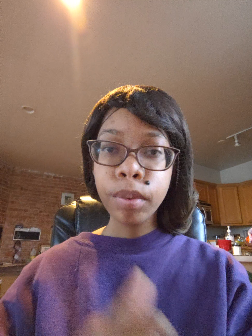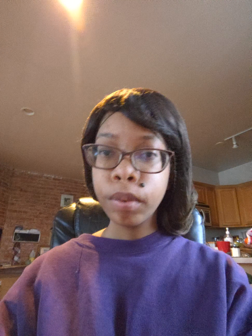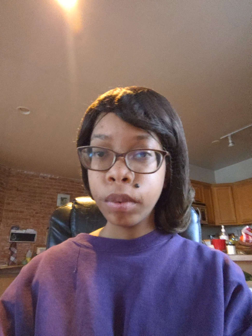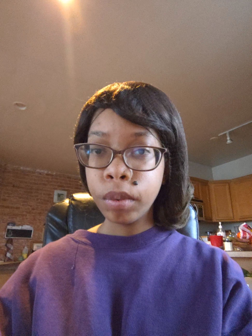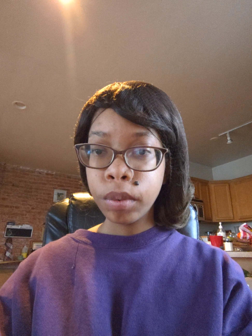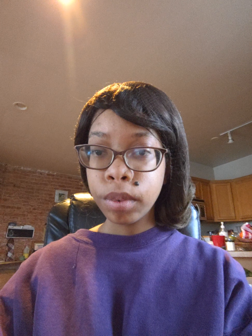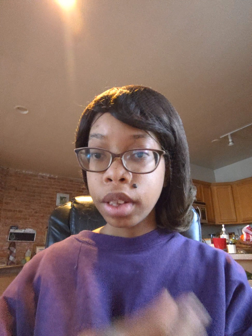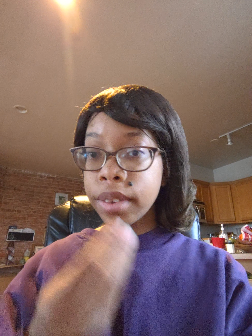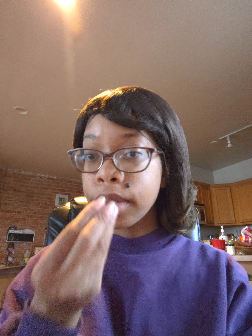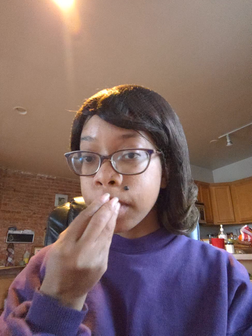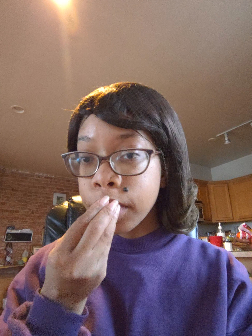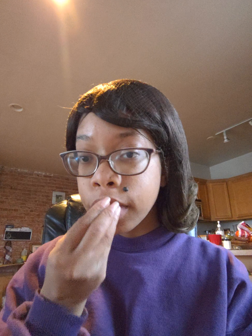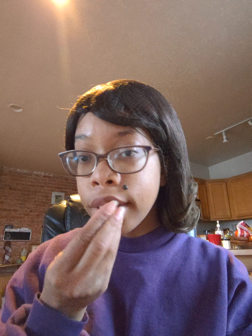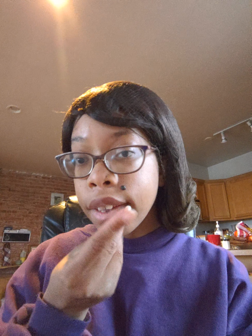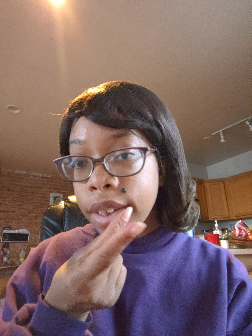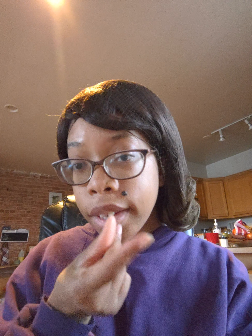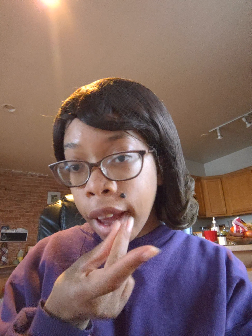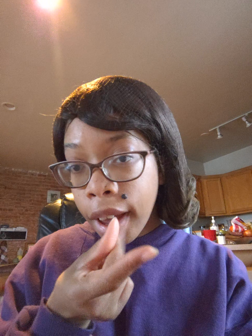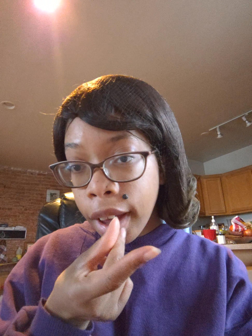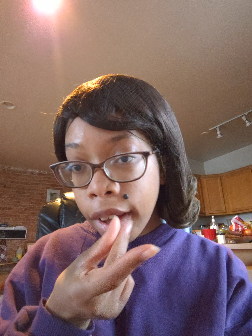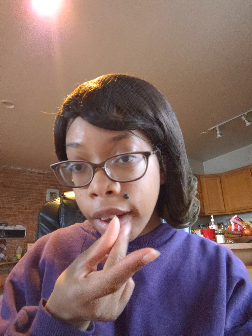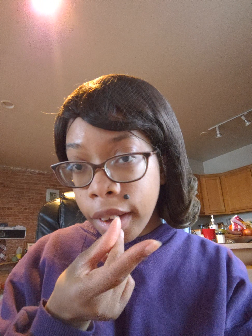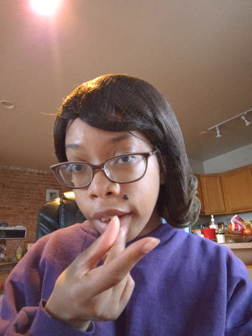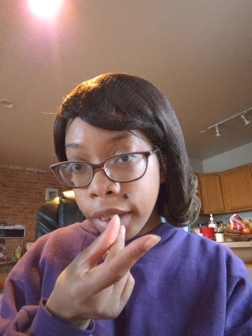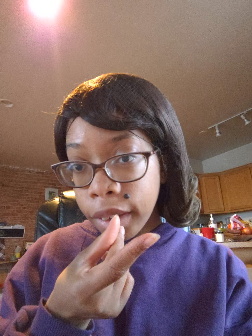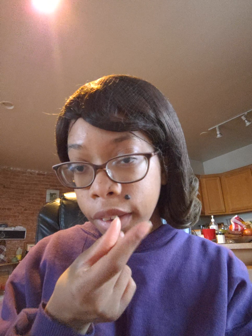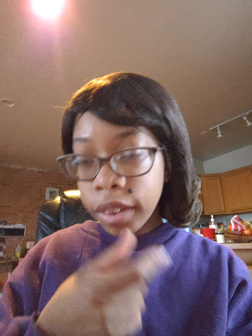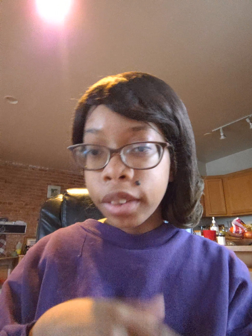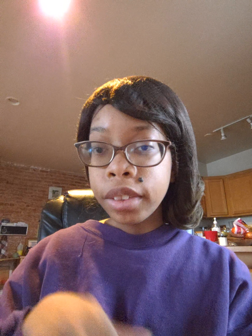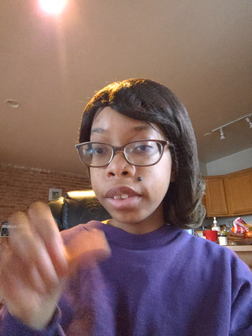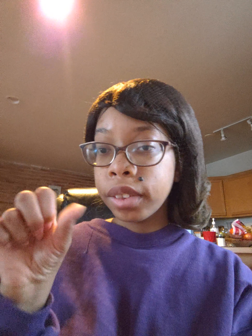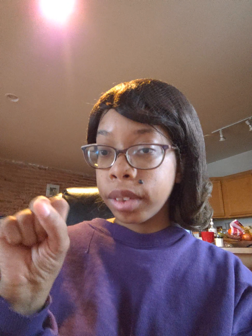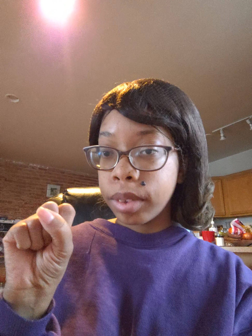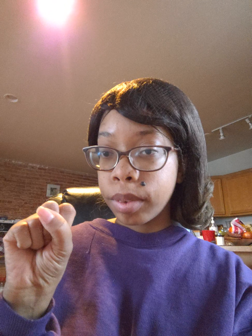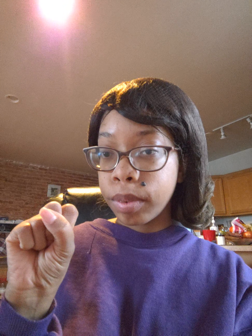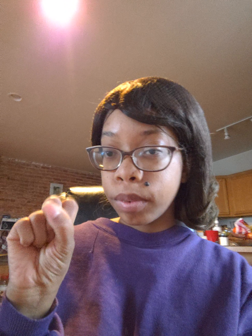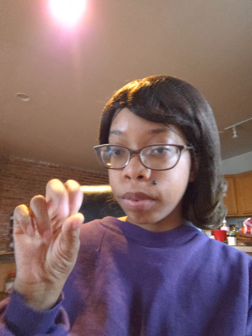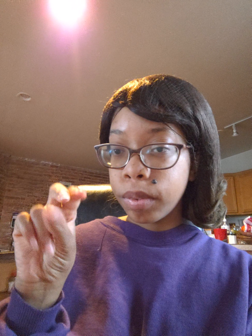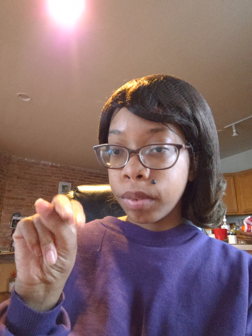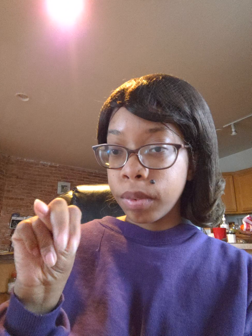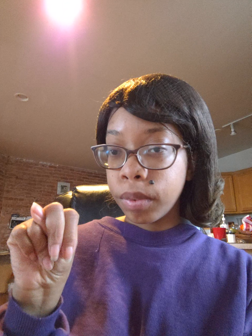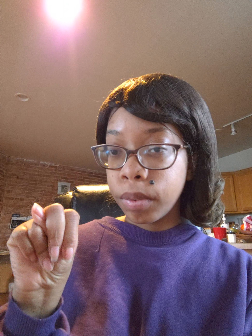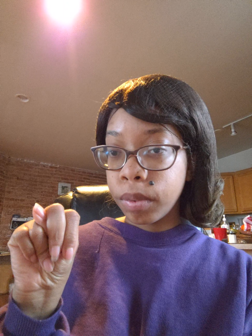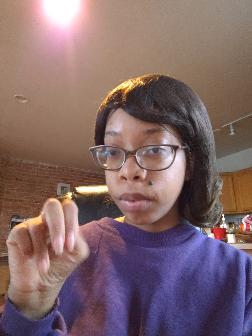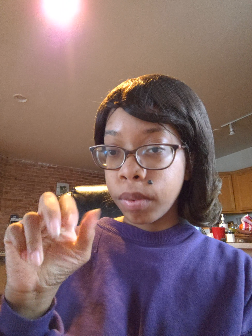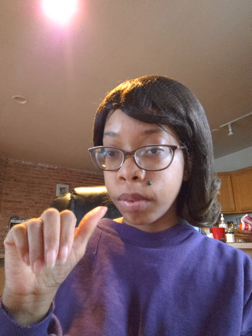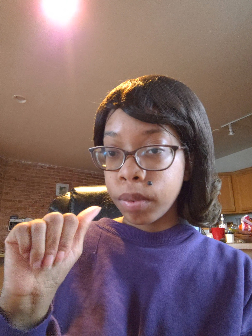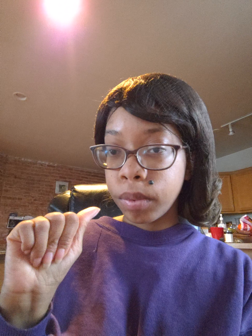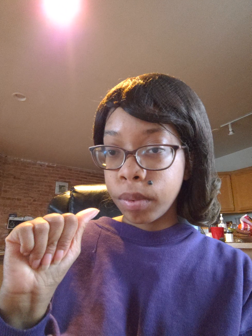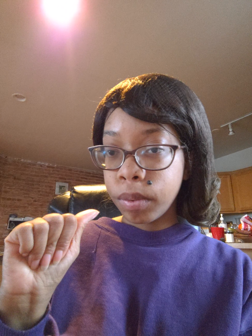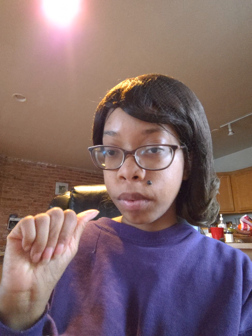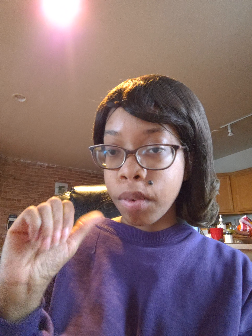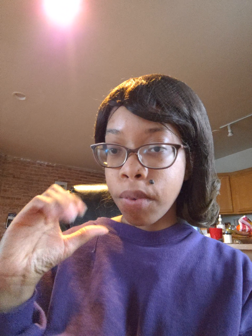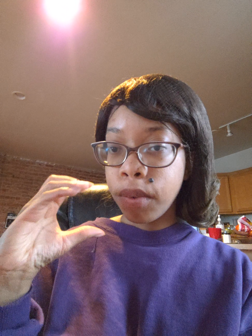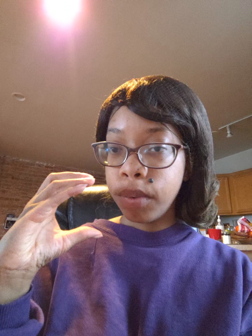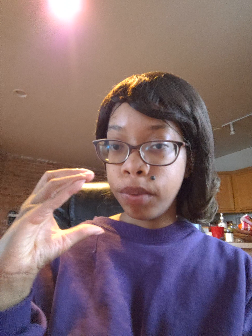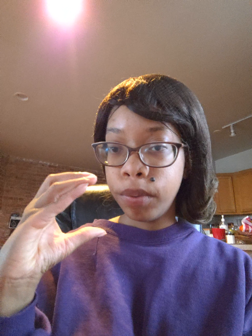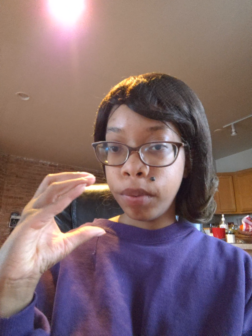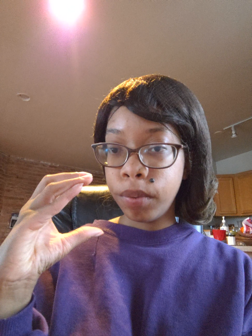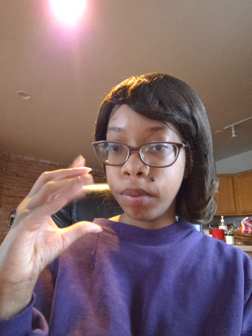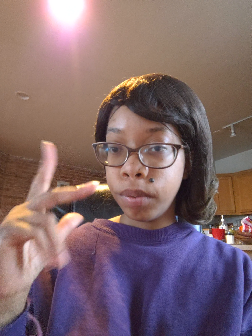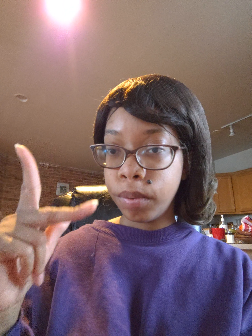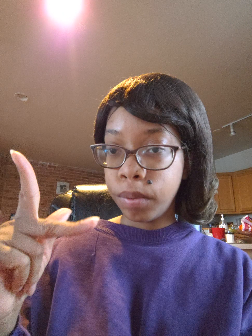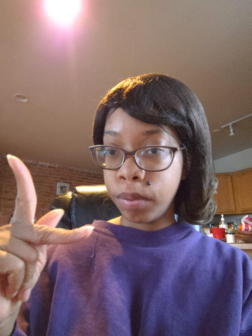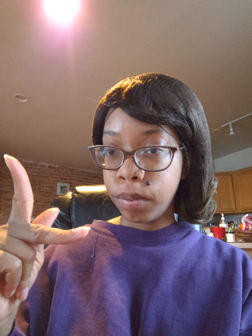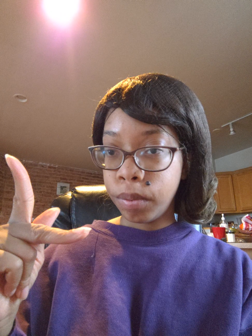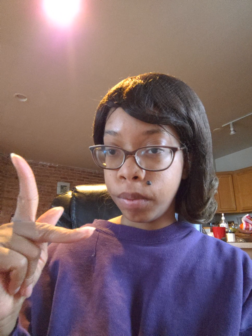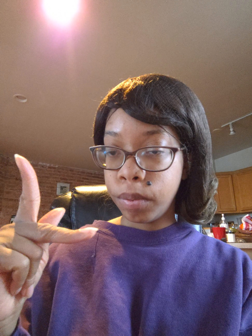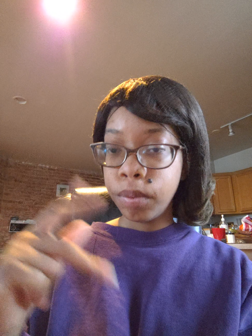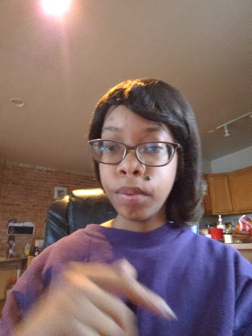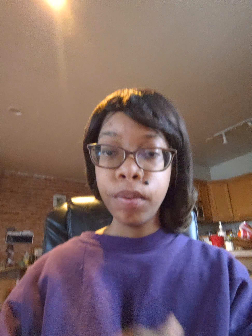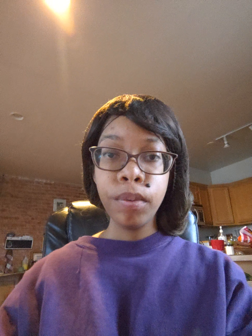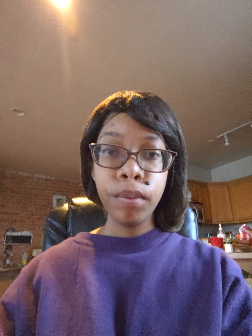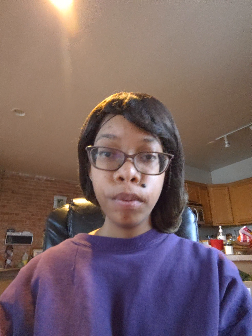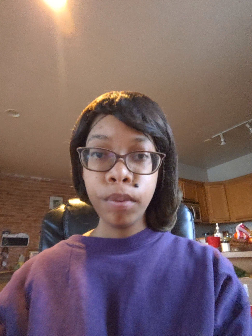snack